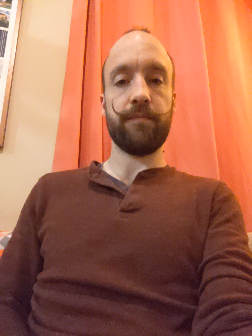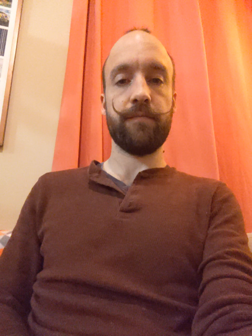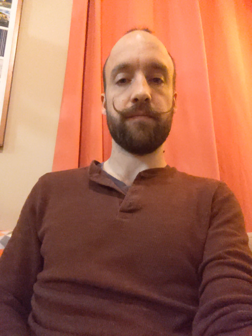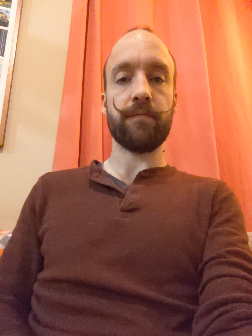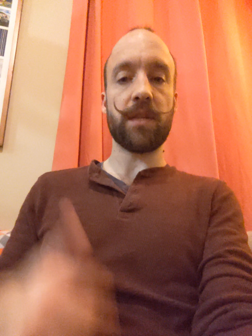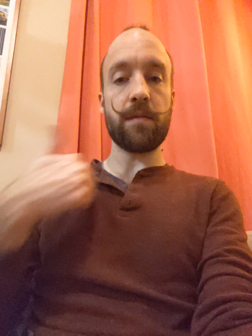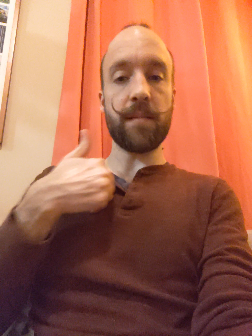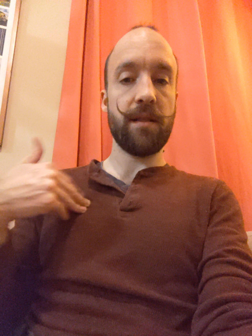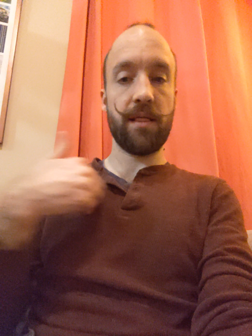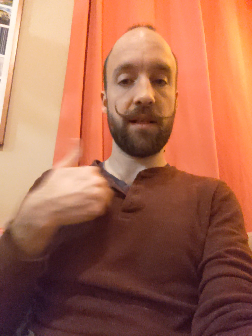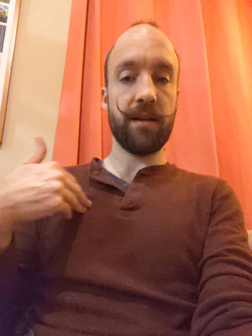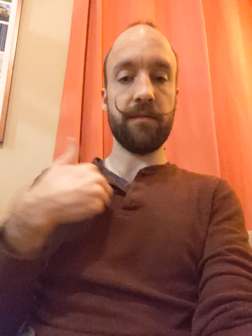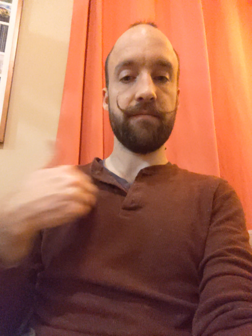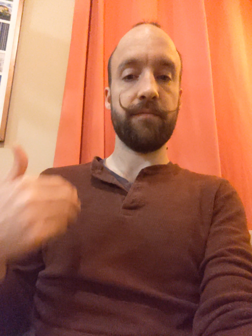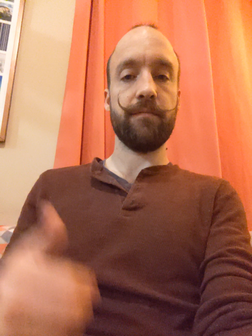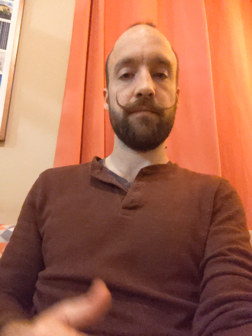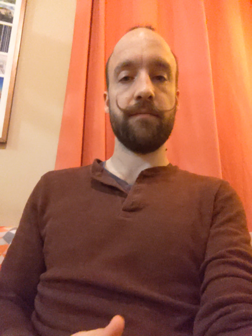animal